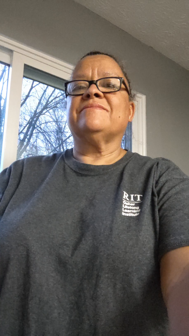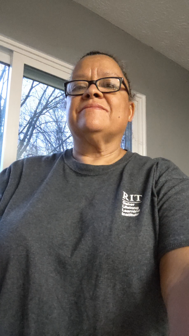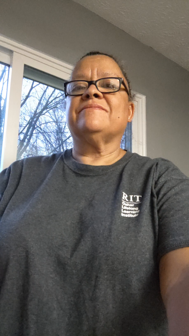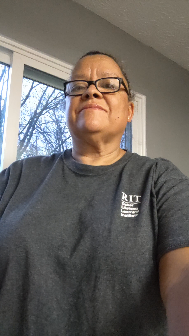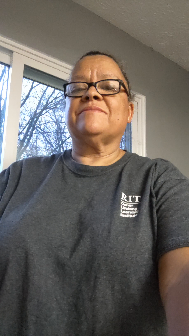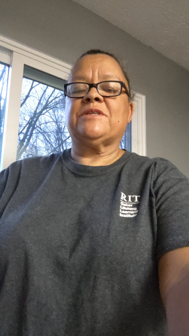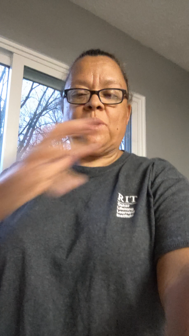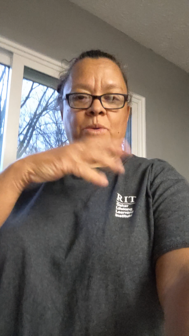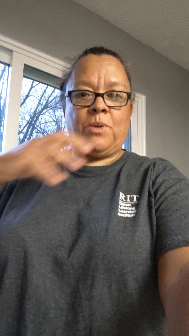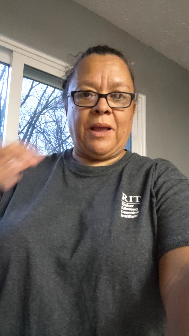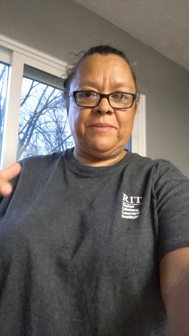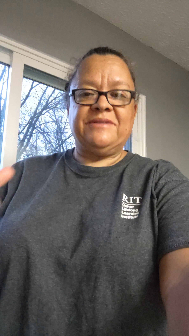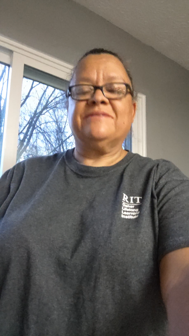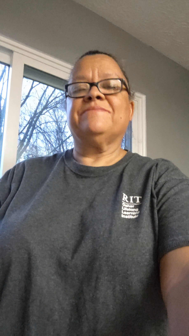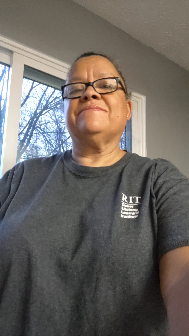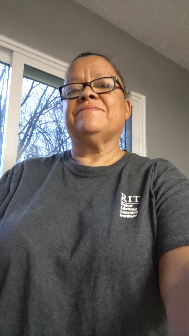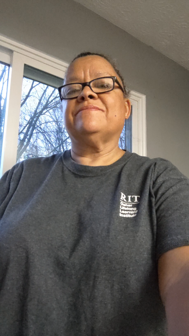grapes